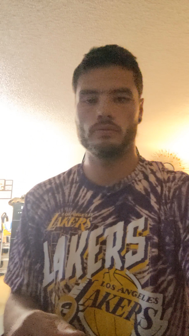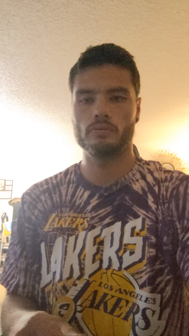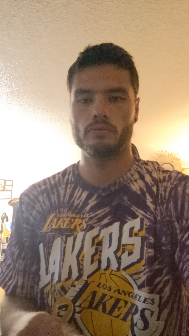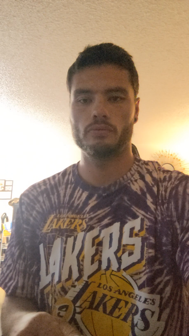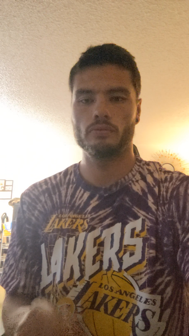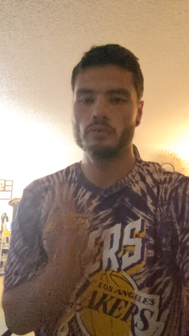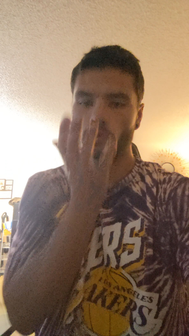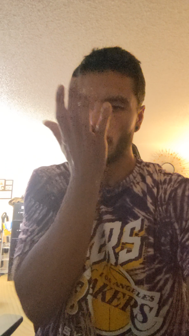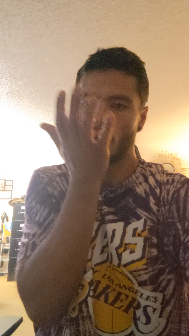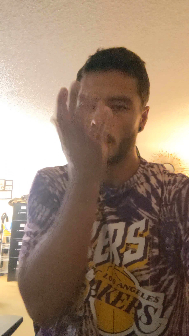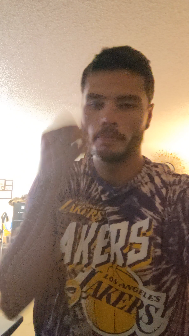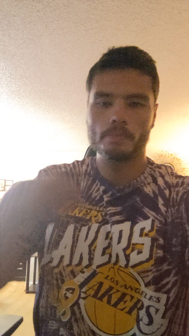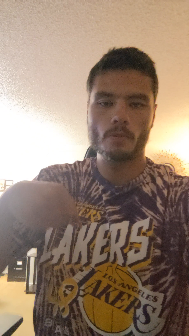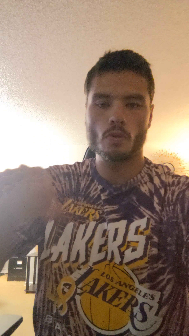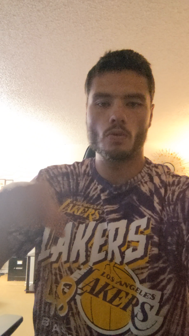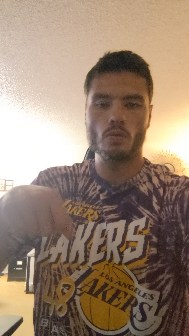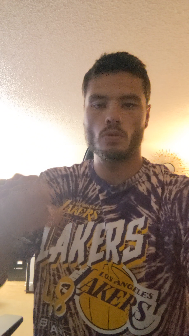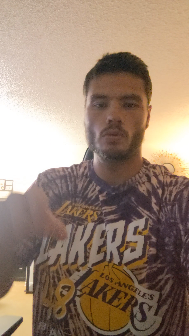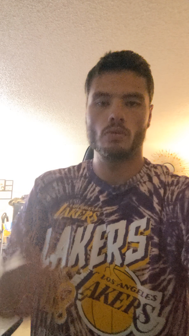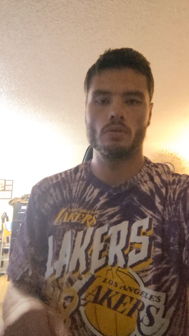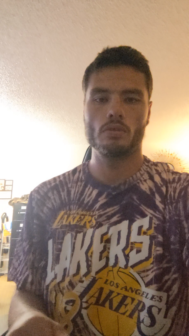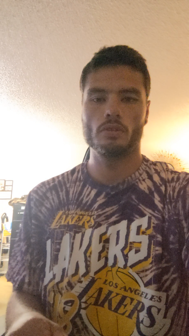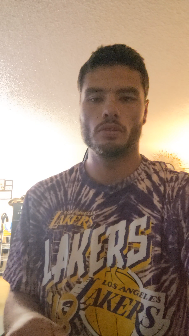lawn mower